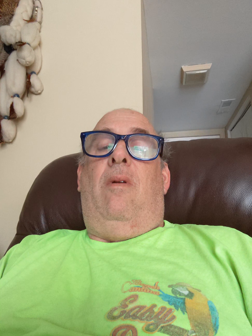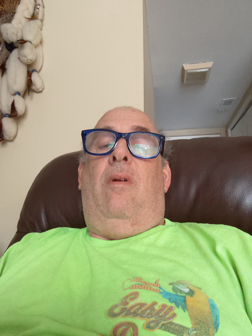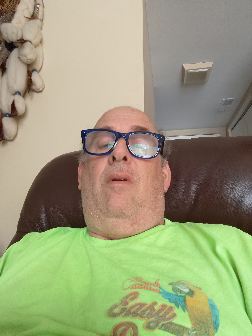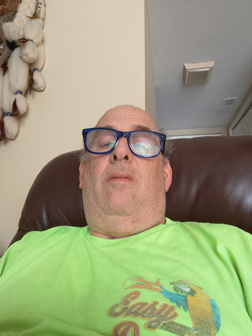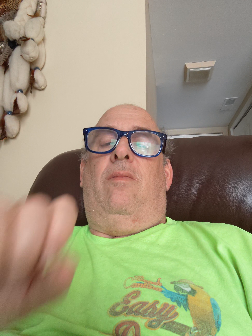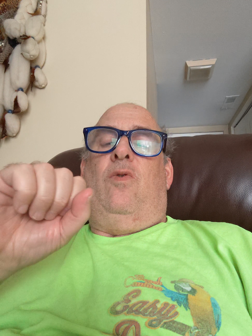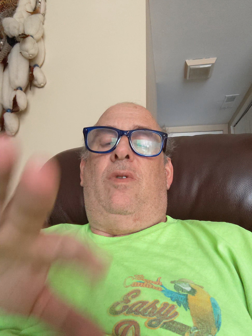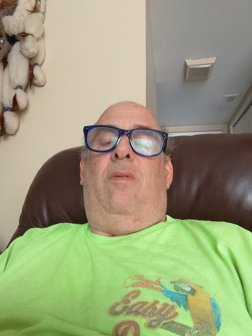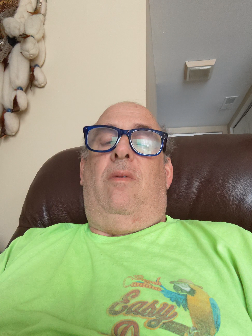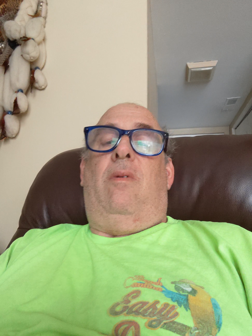drop